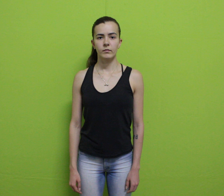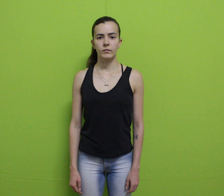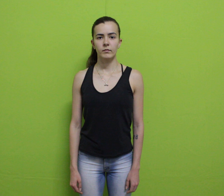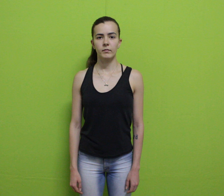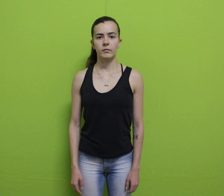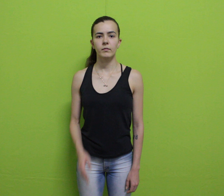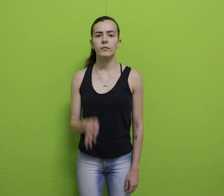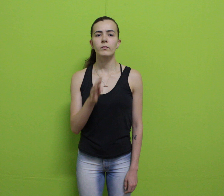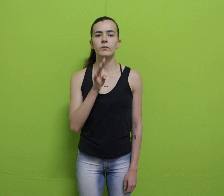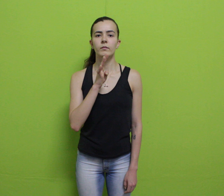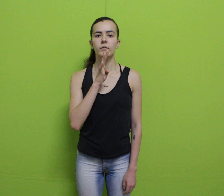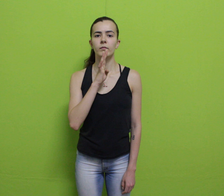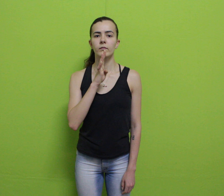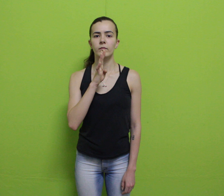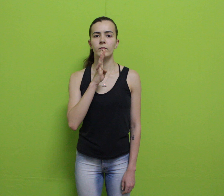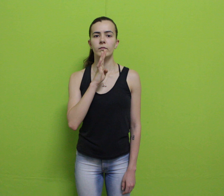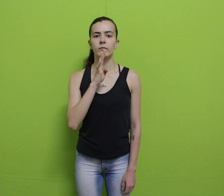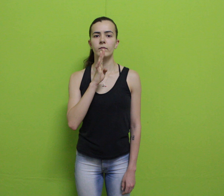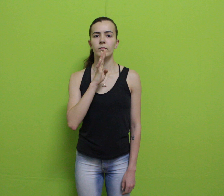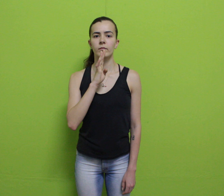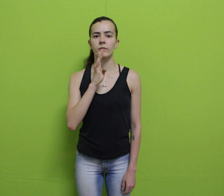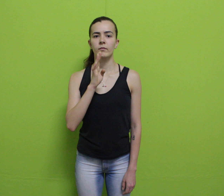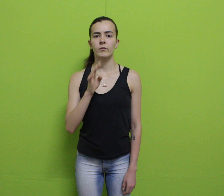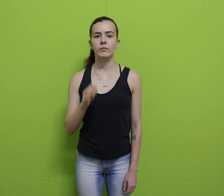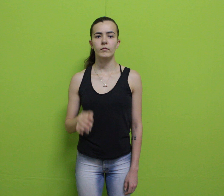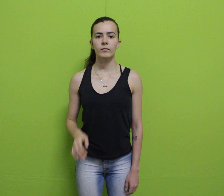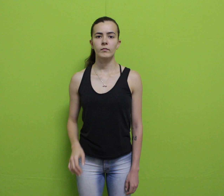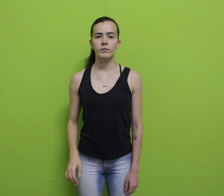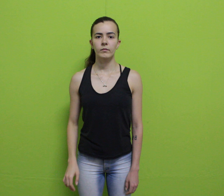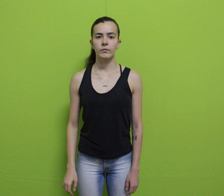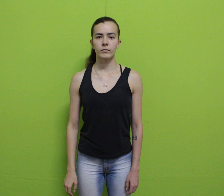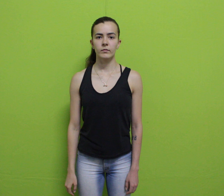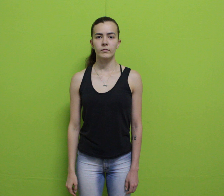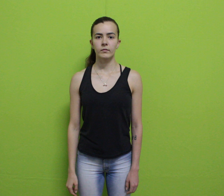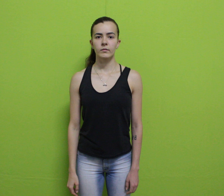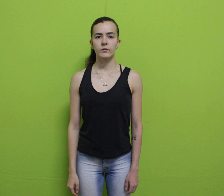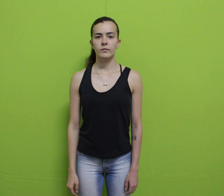conhecer